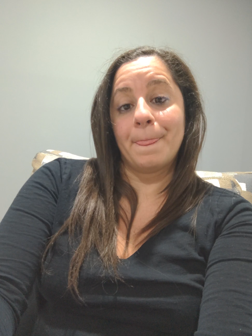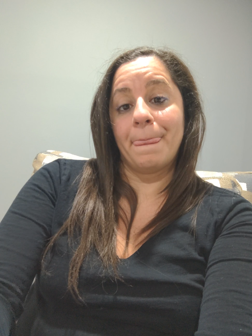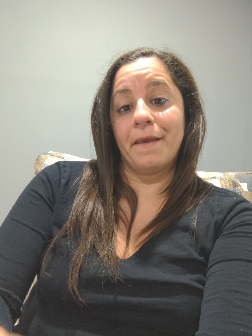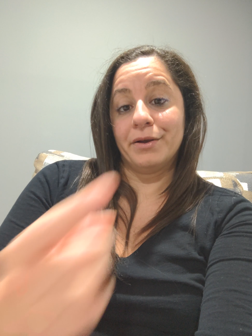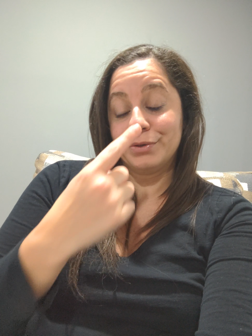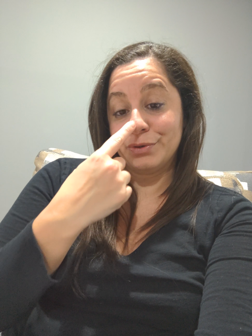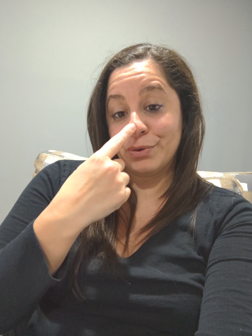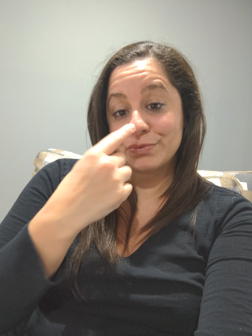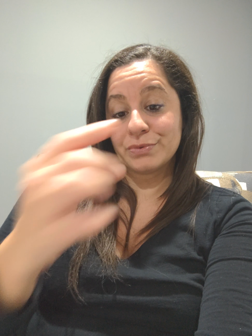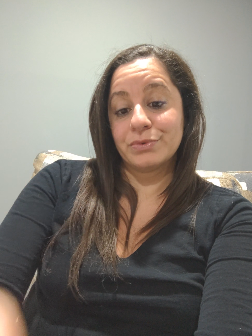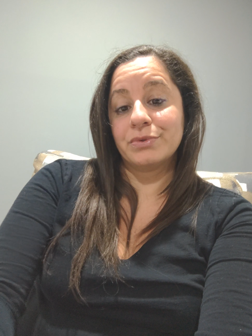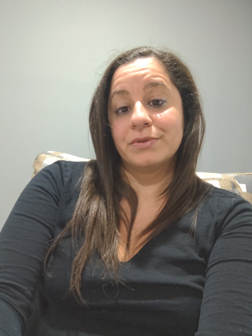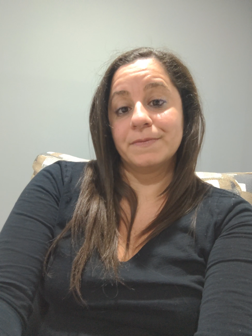nose